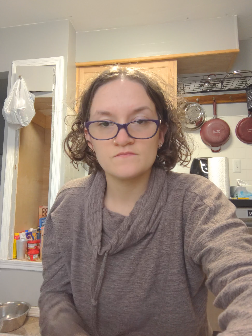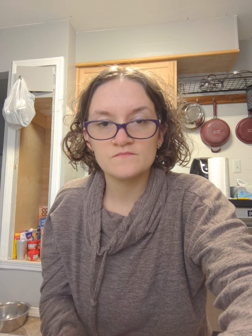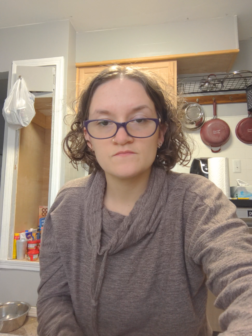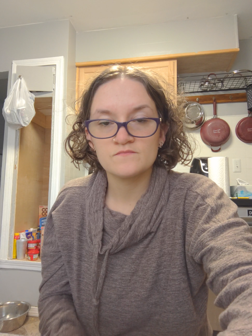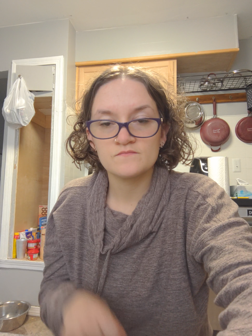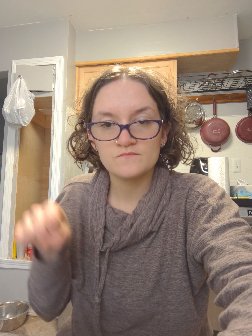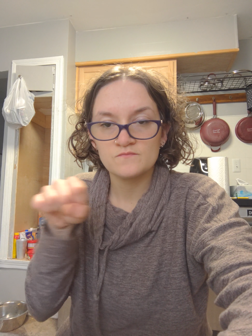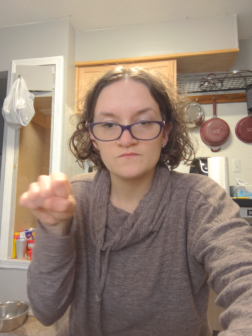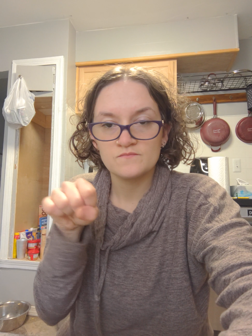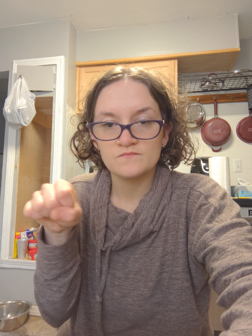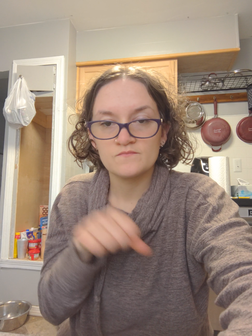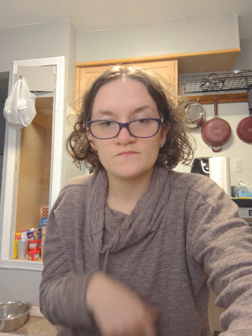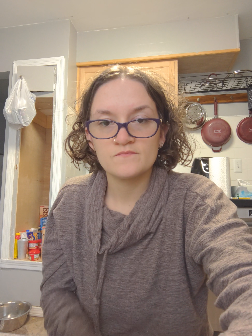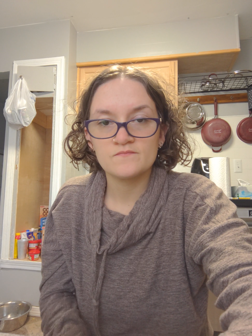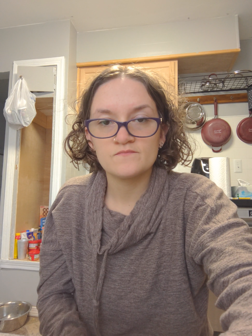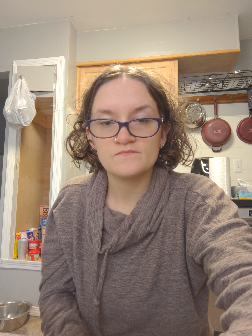shoe